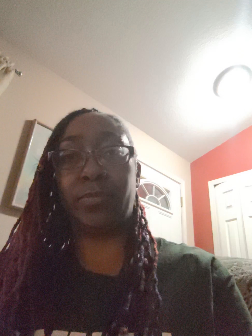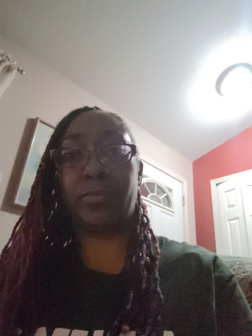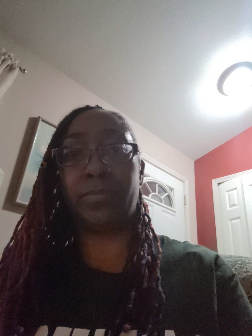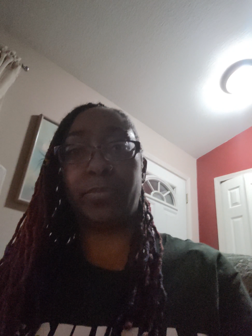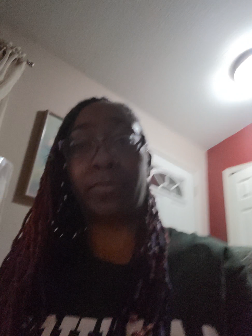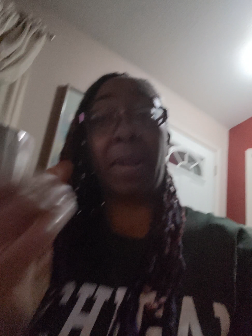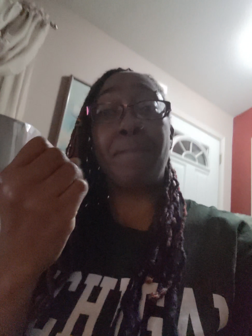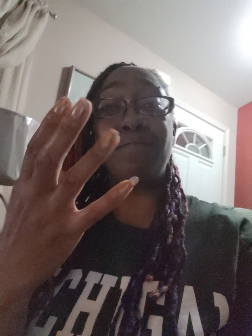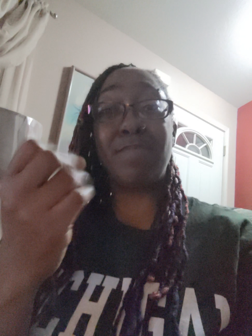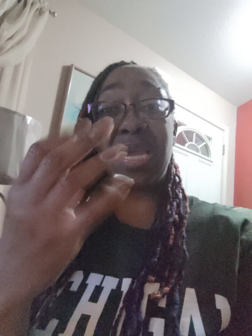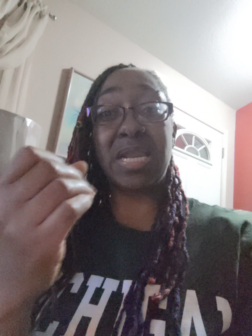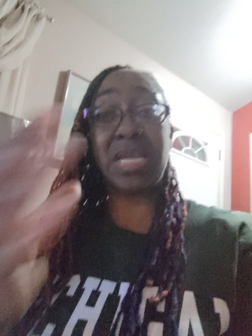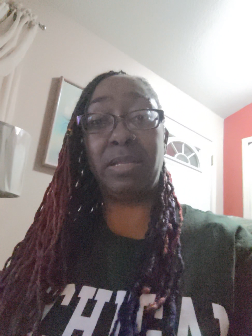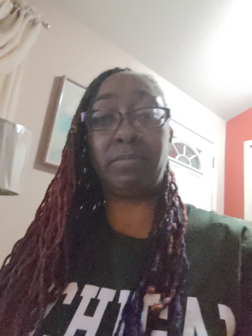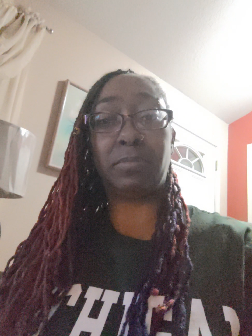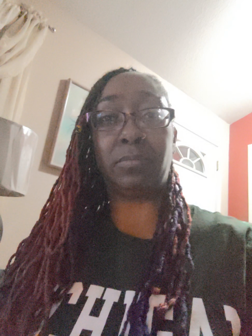many